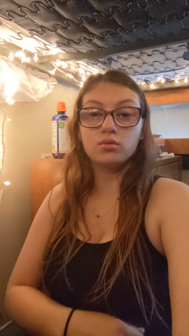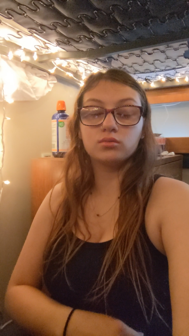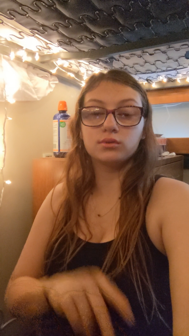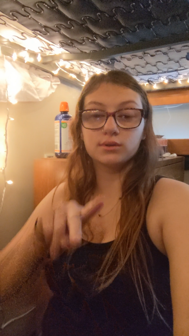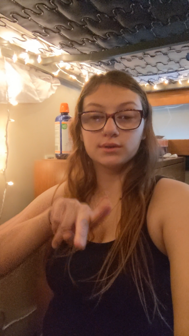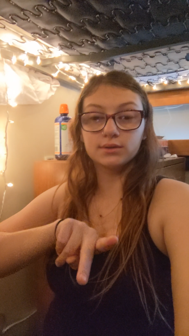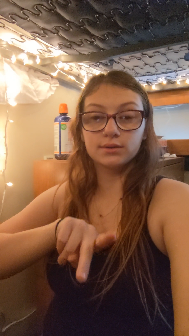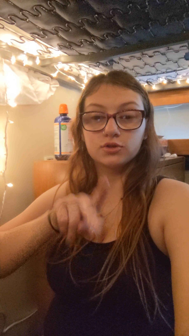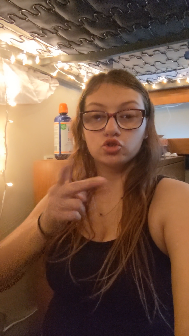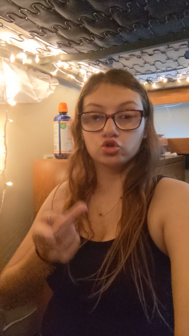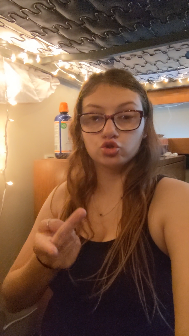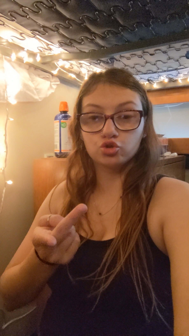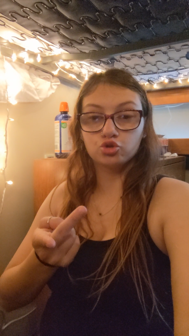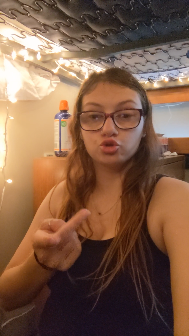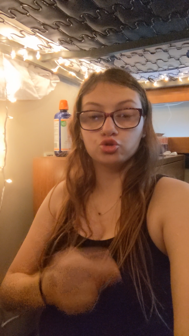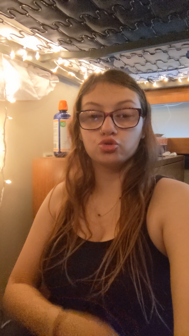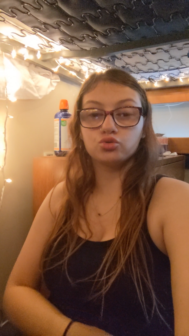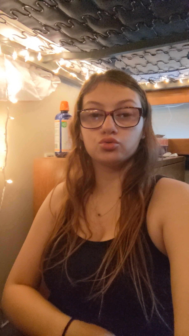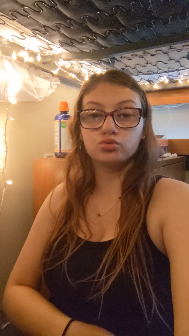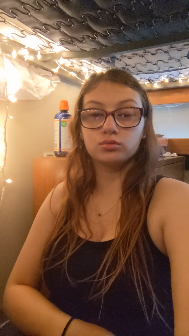kitchen